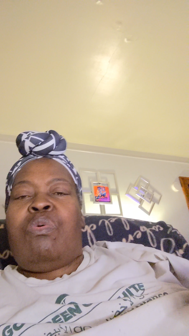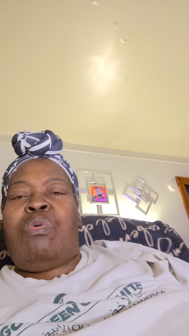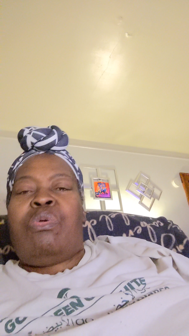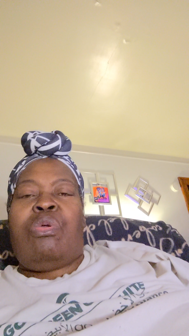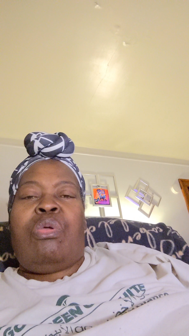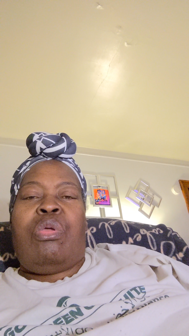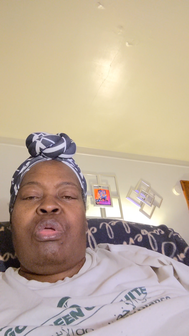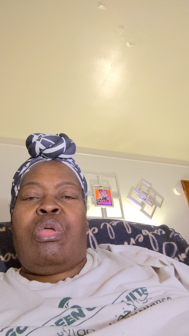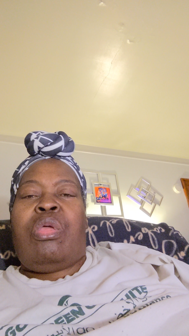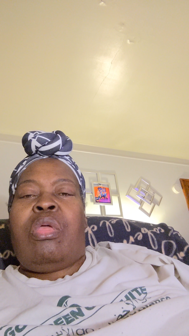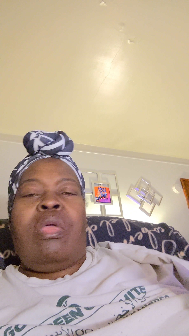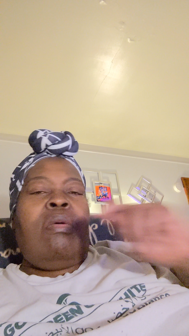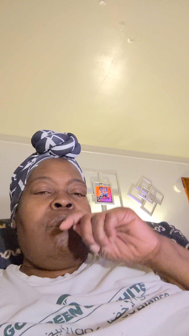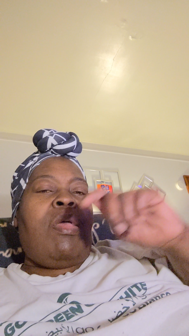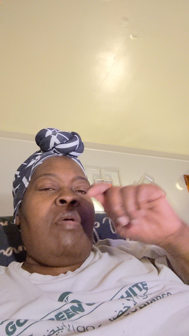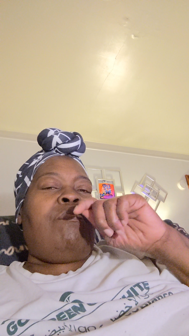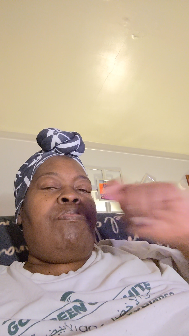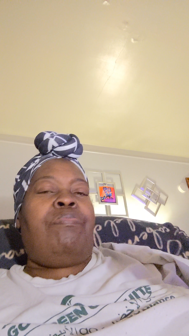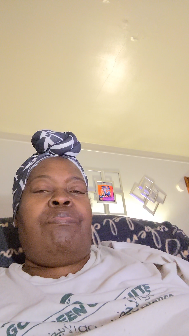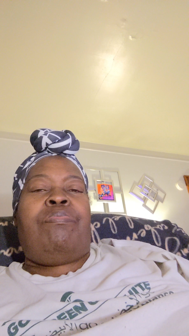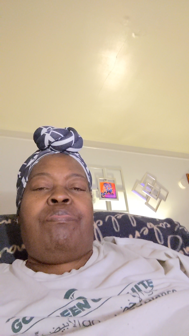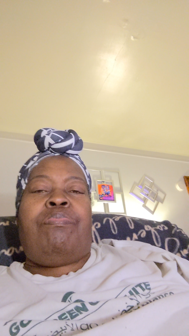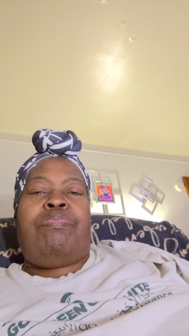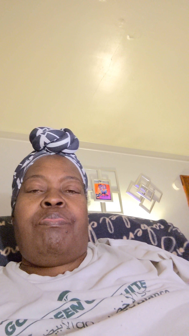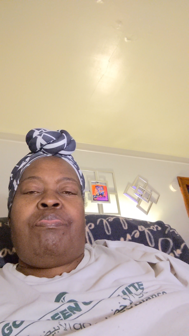popsicle